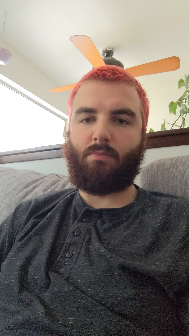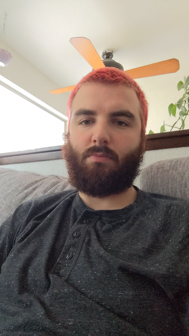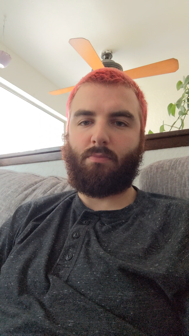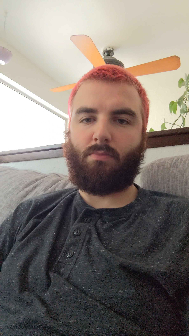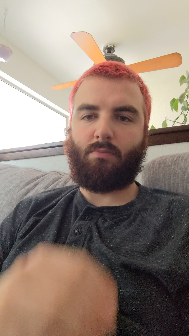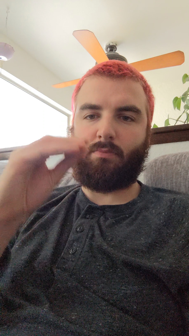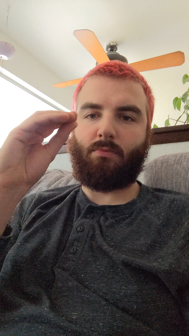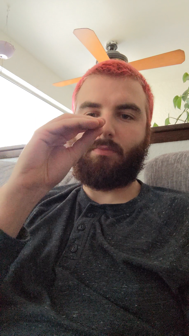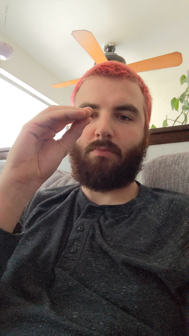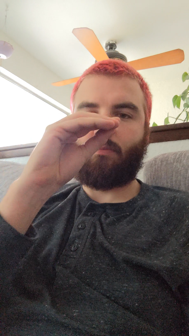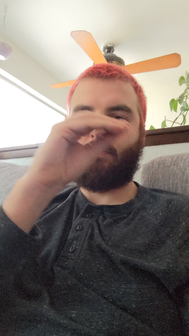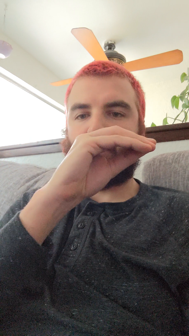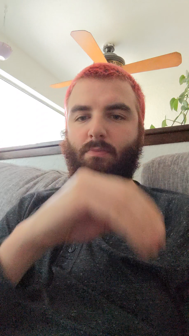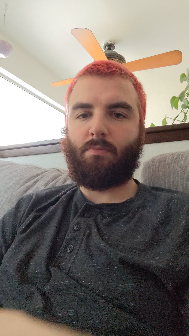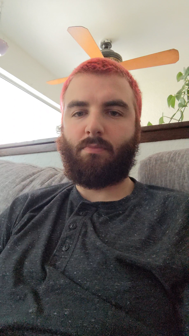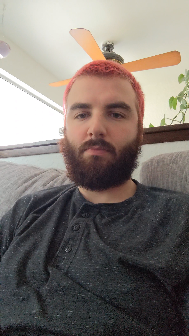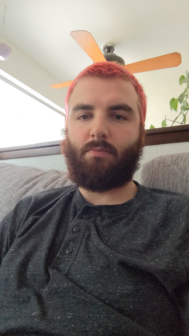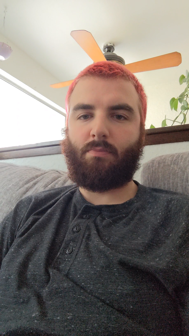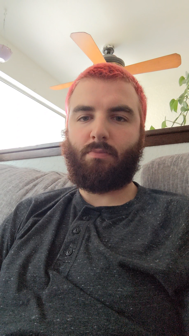dinosaur